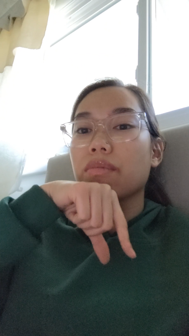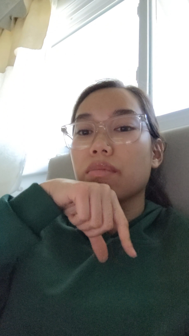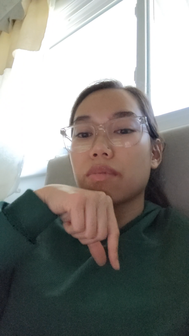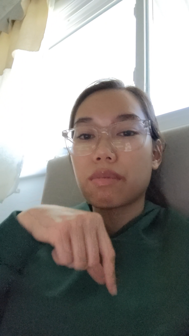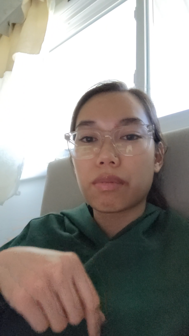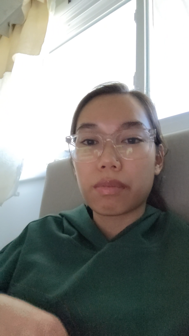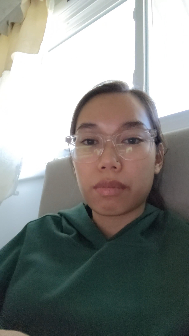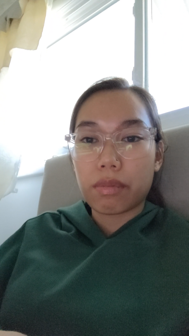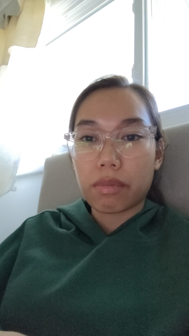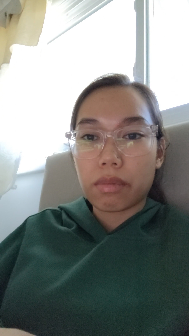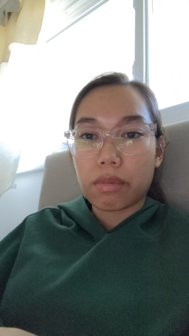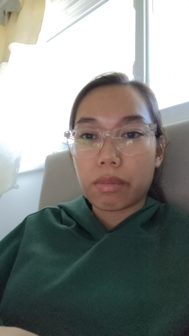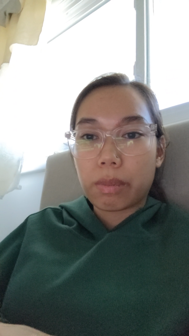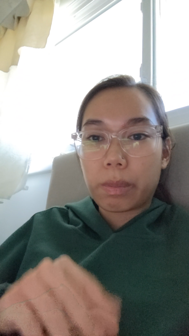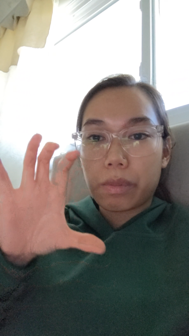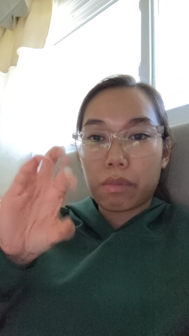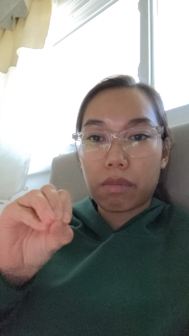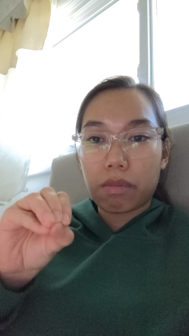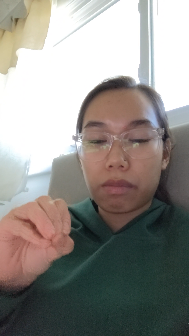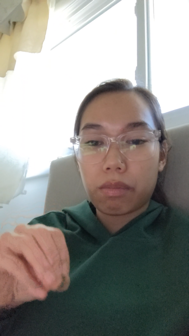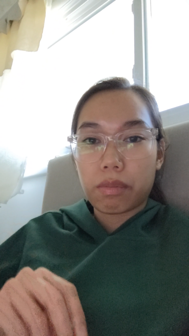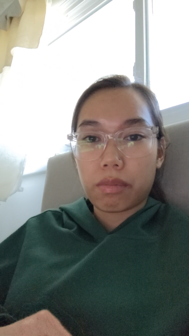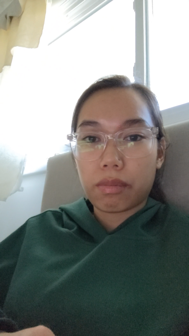bite